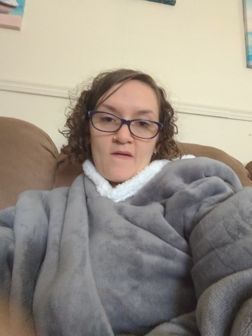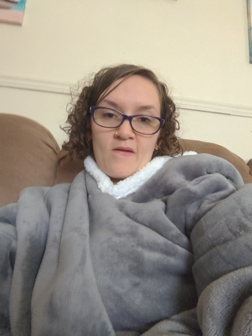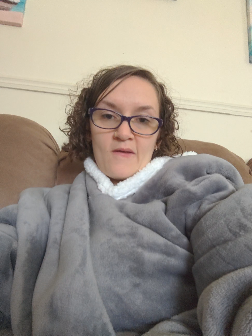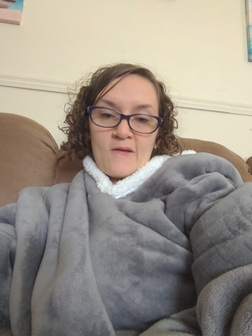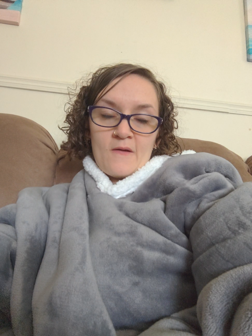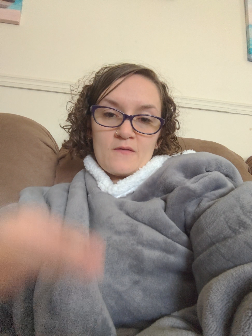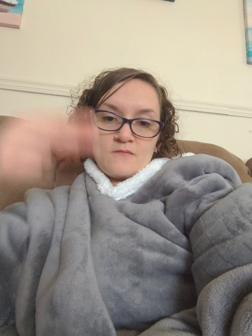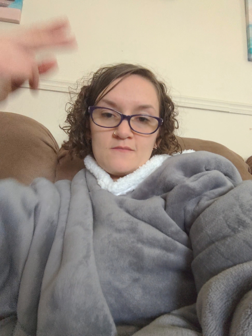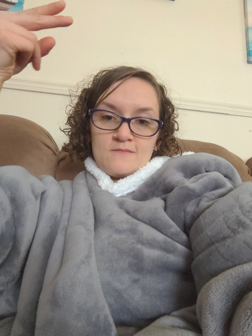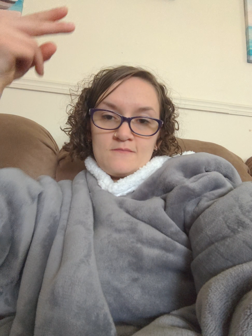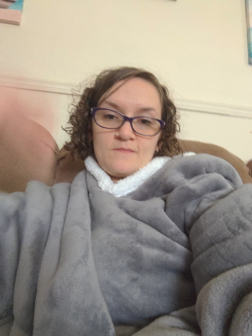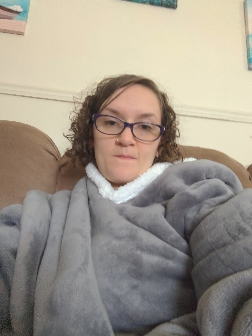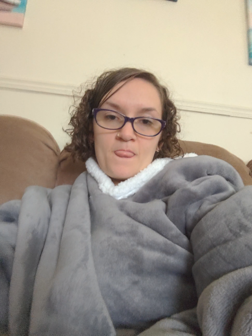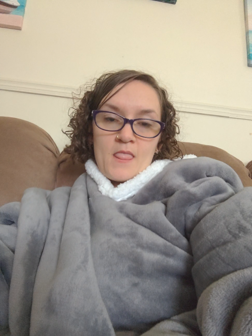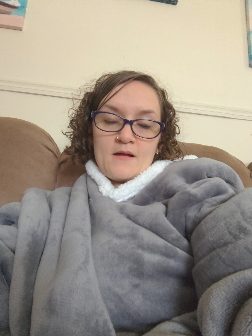high